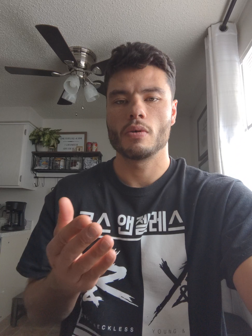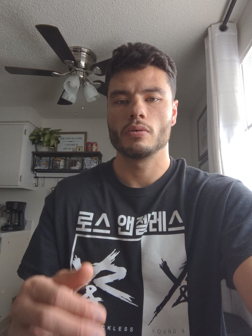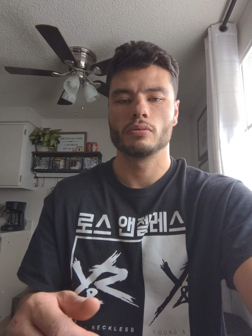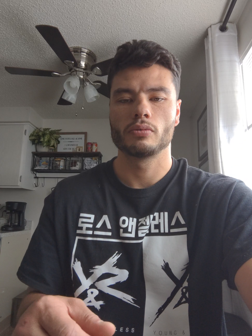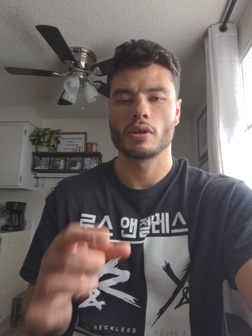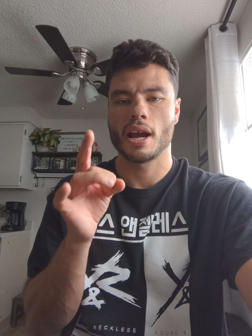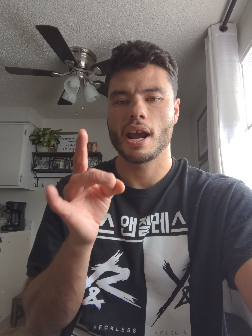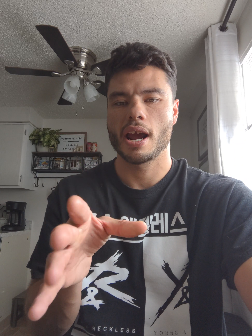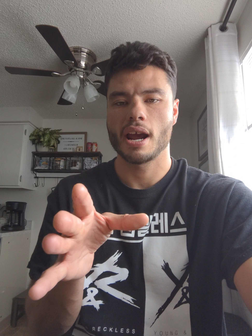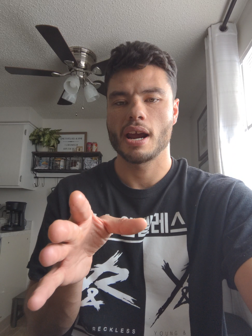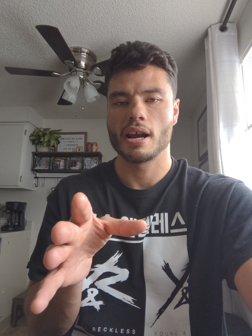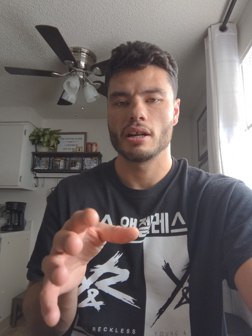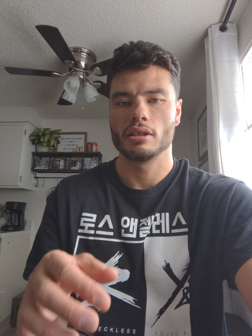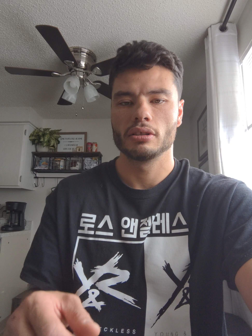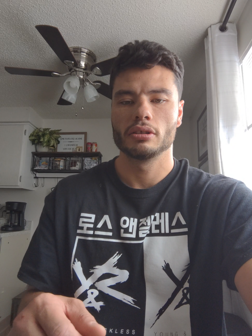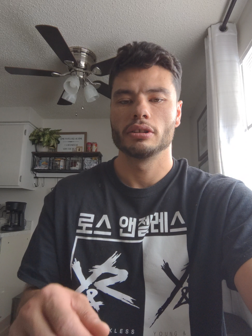hate